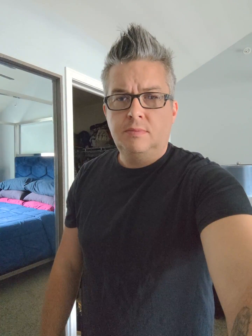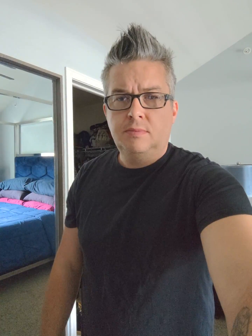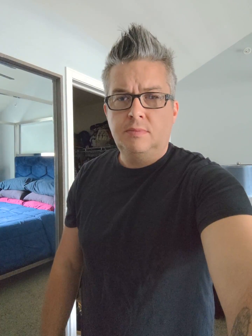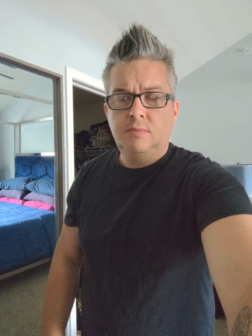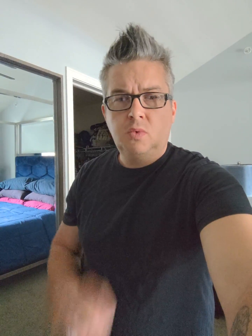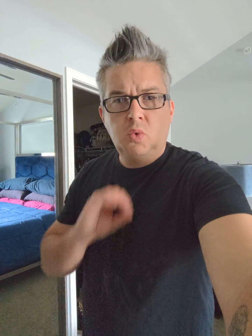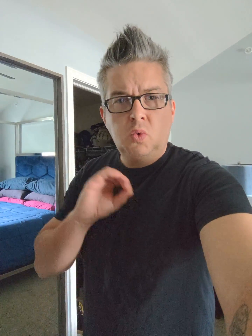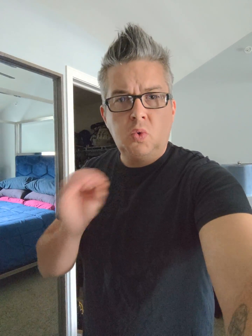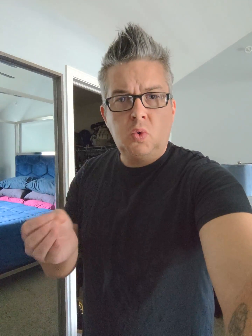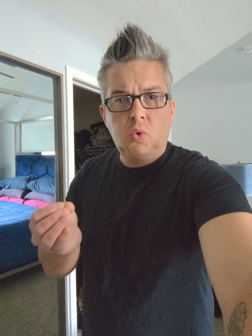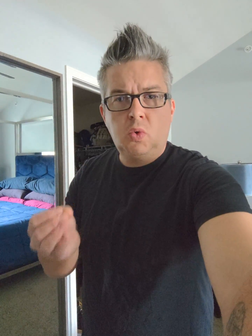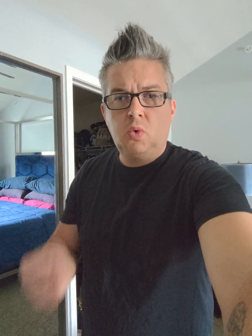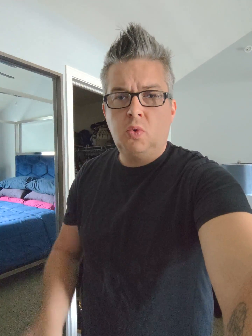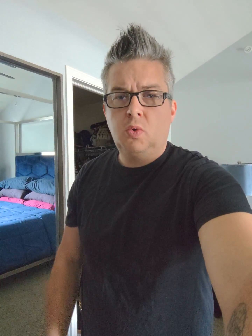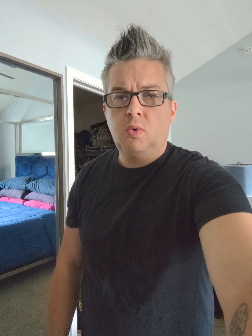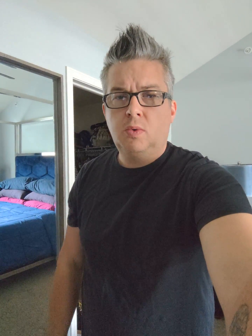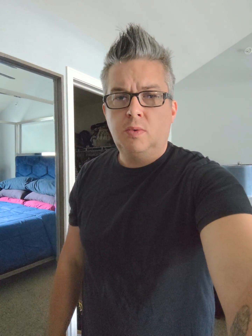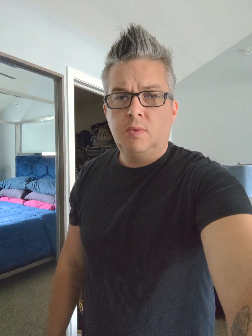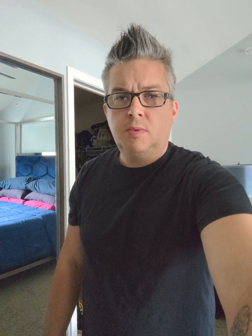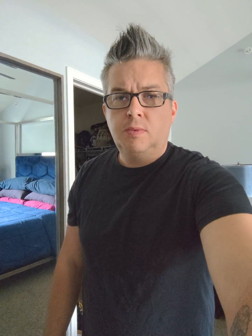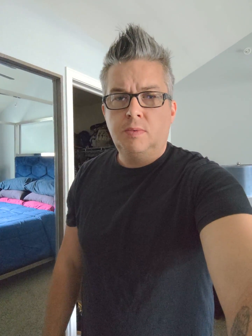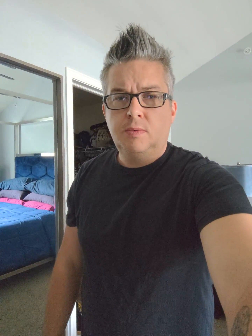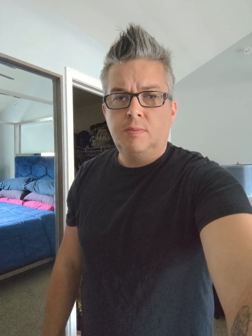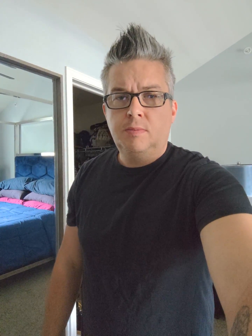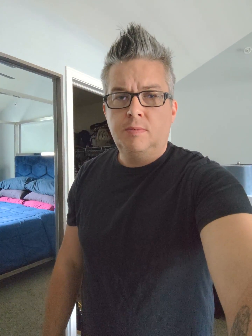none